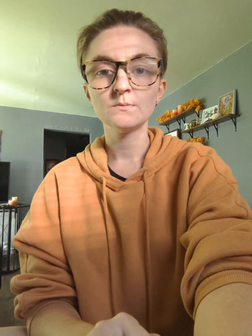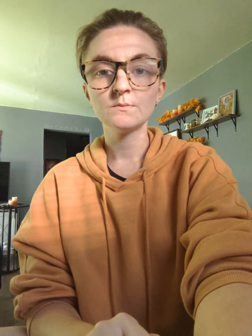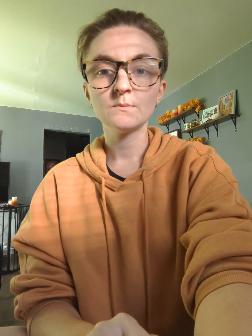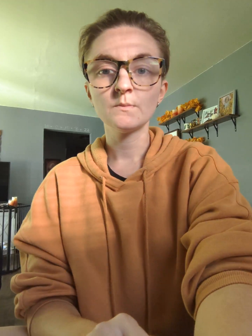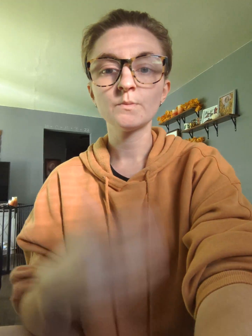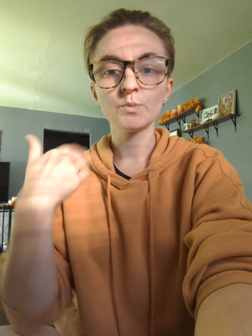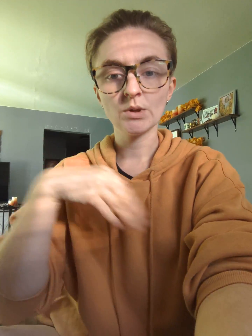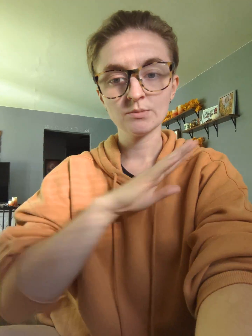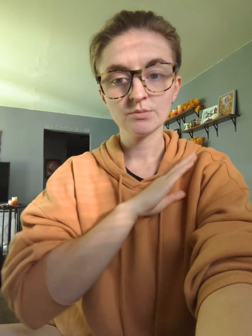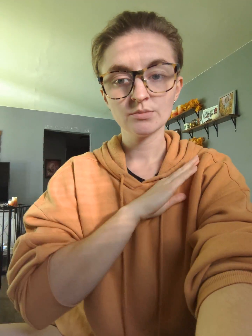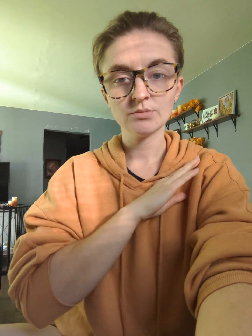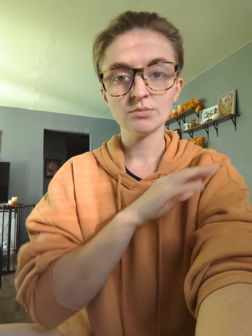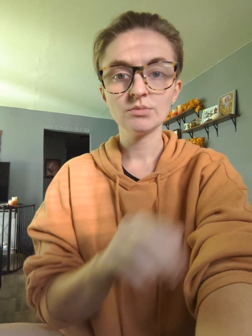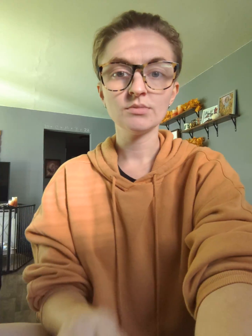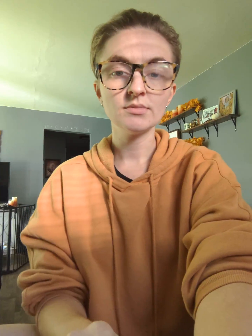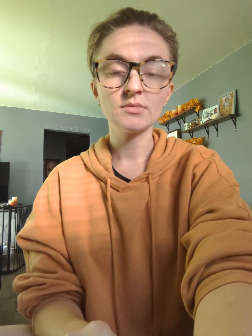scarf